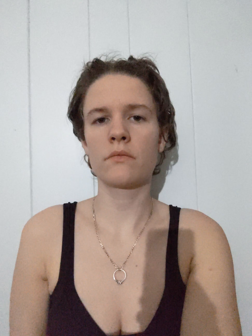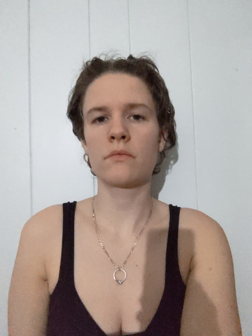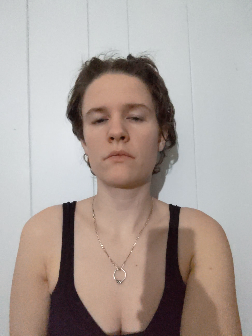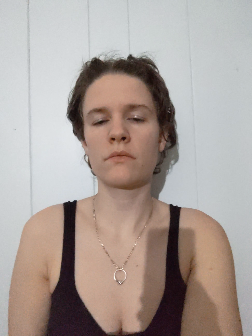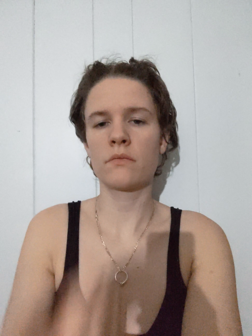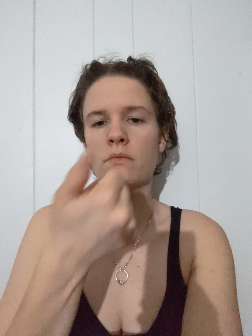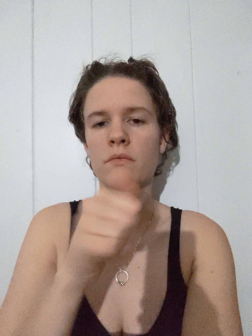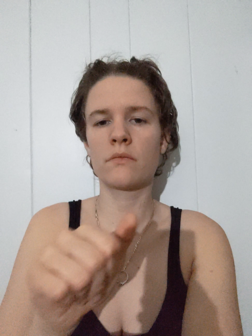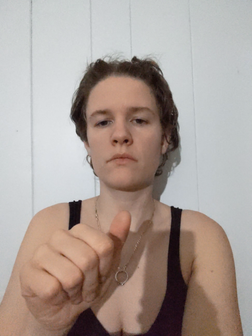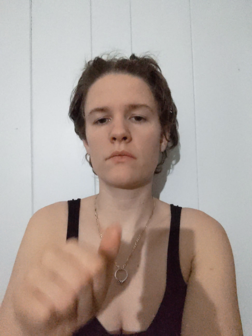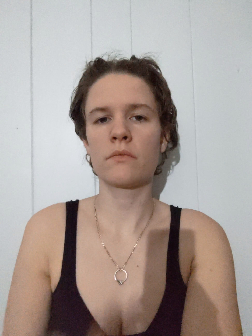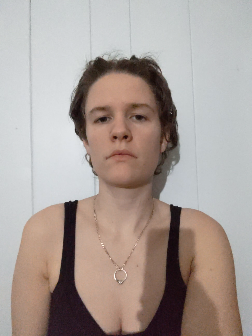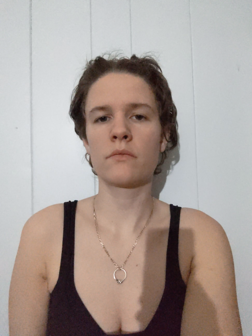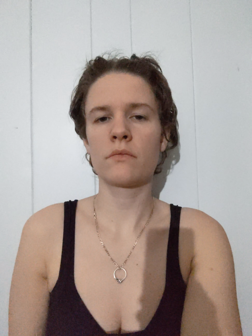any